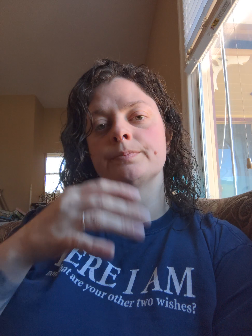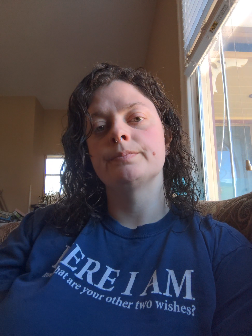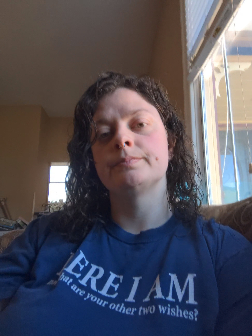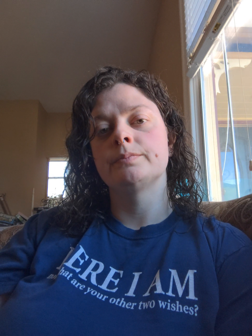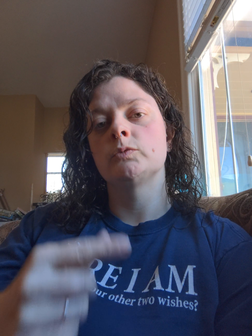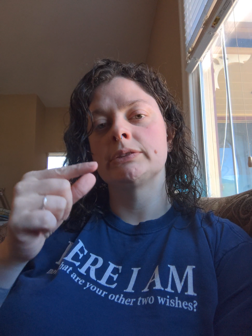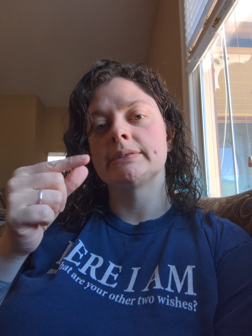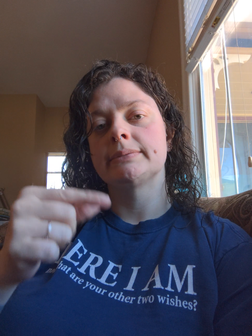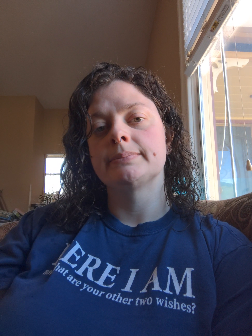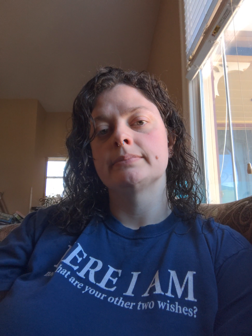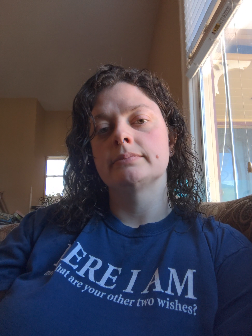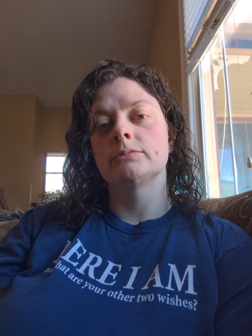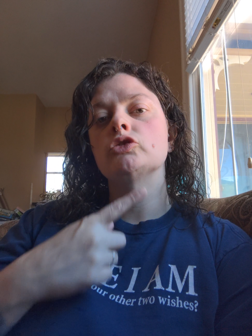green